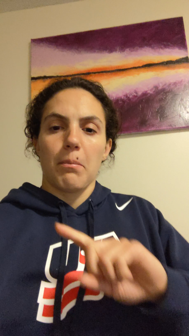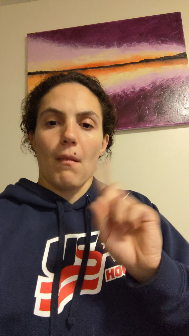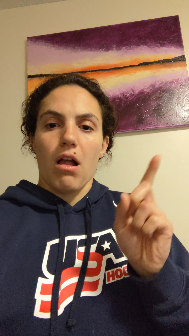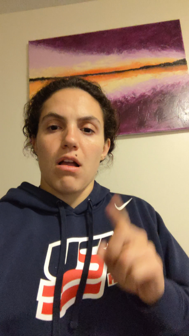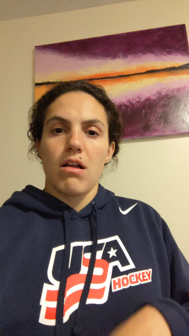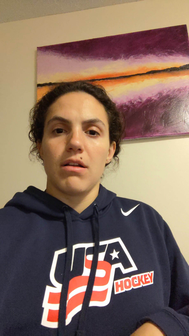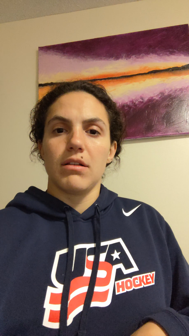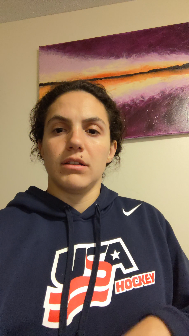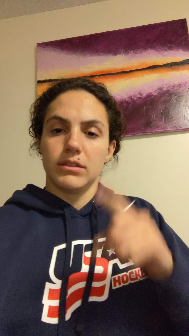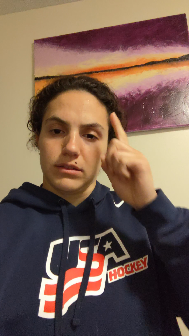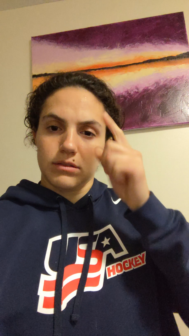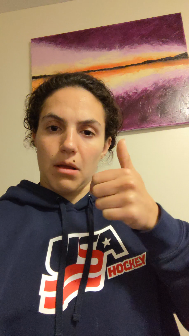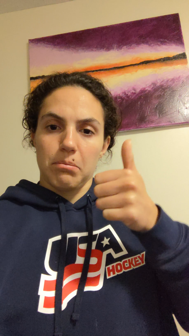dime